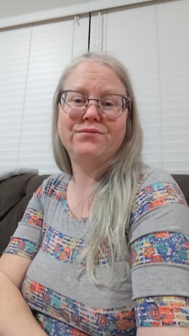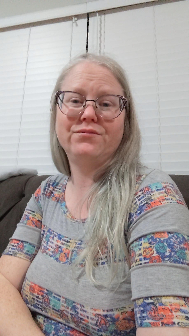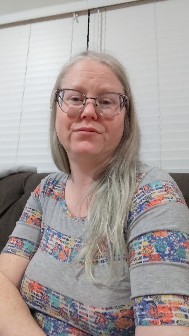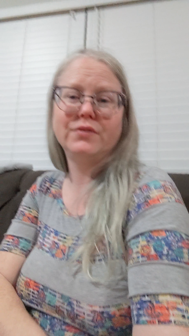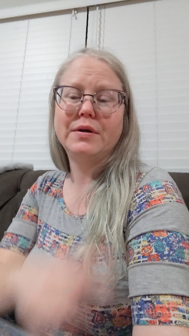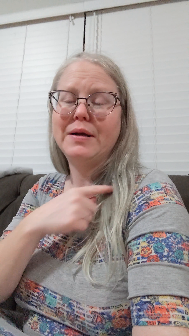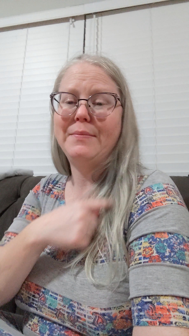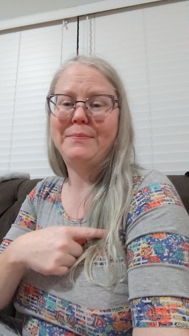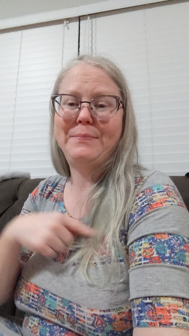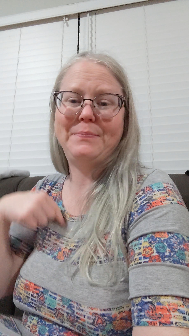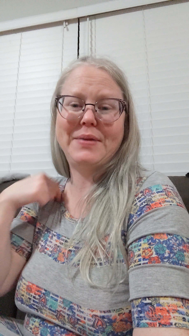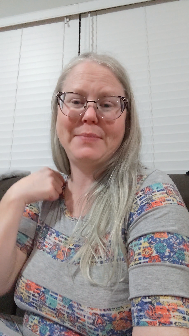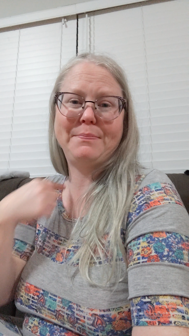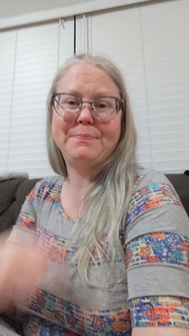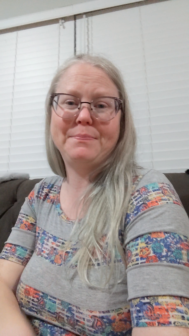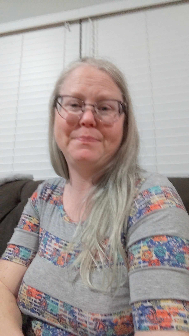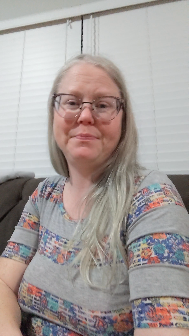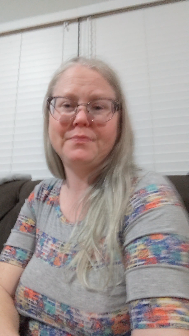bib